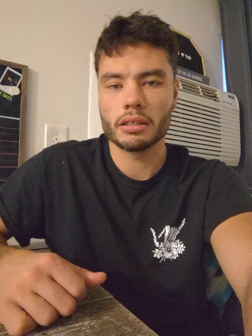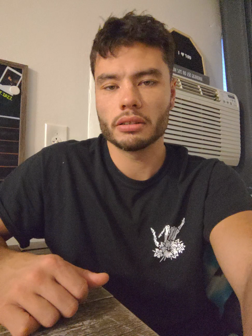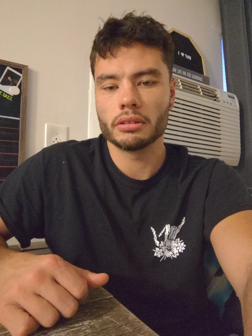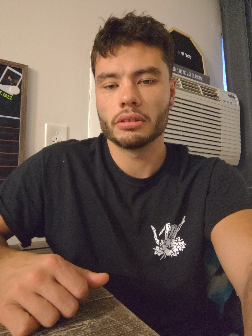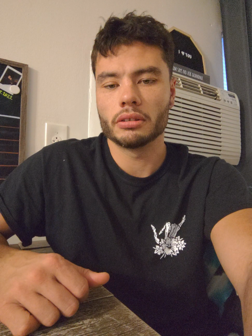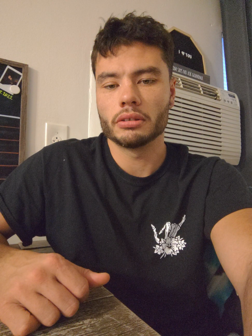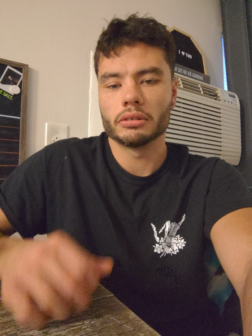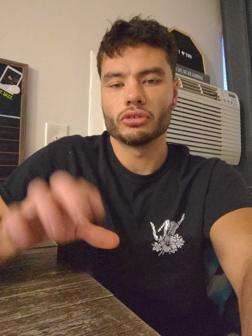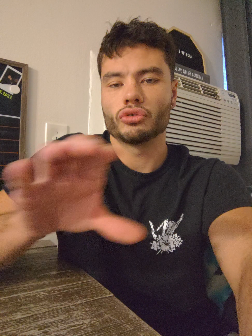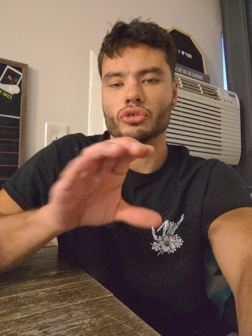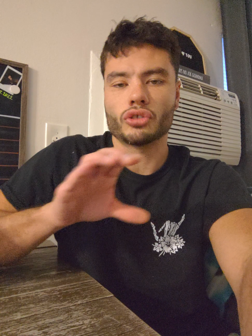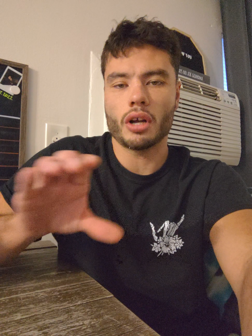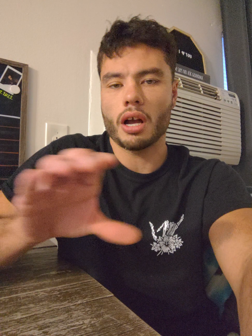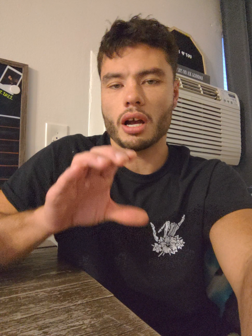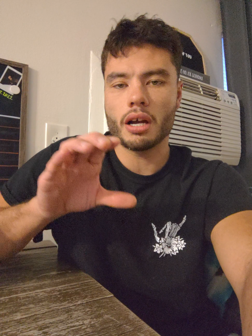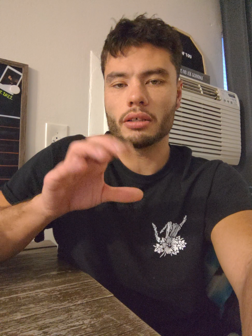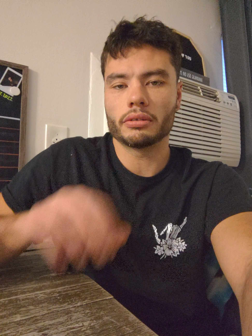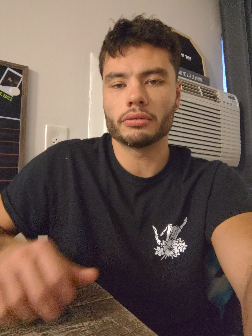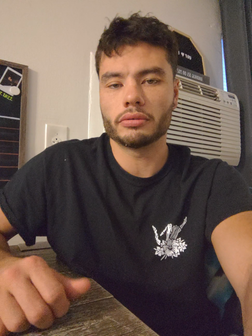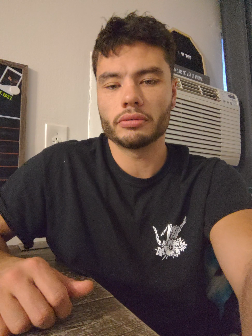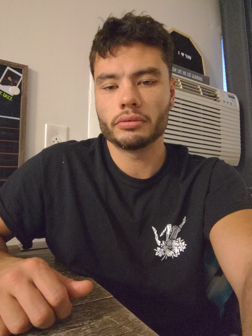chocolate